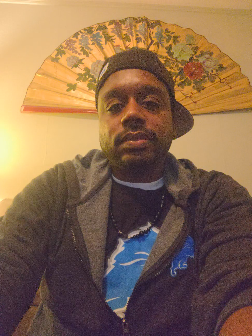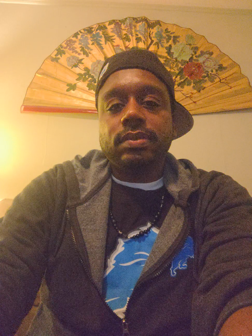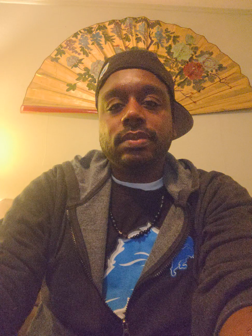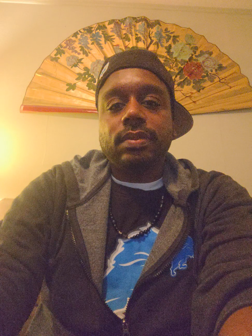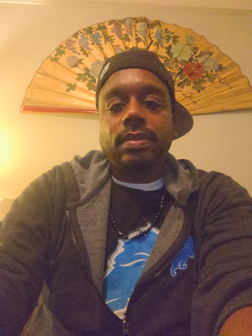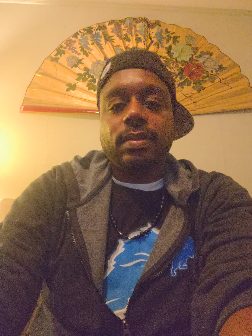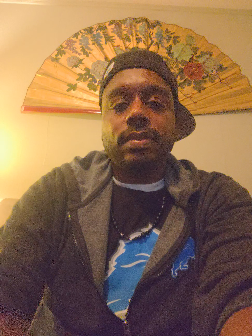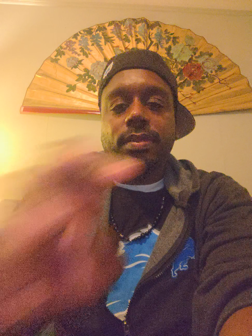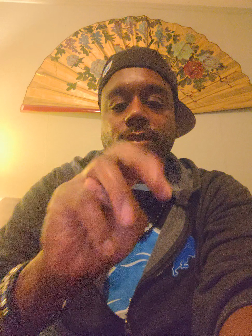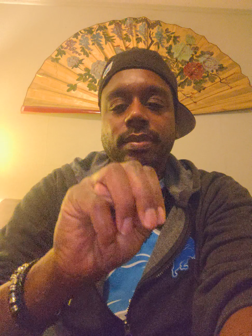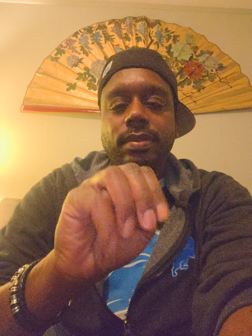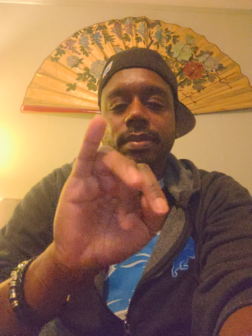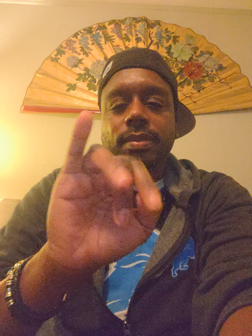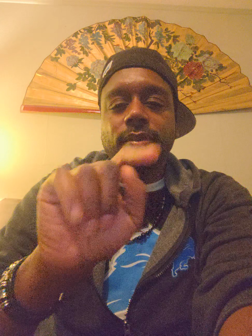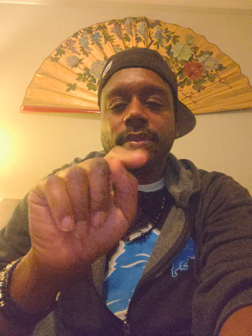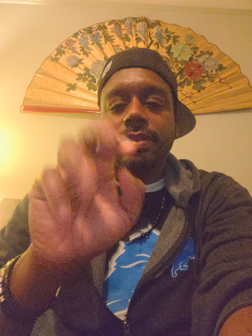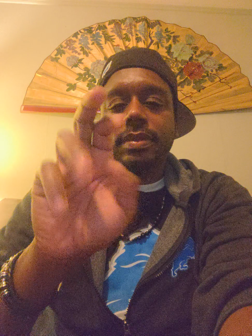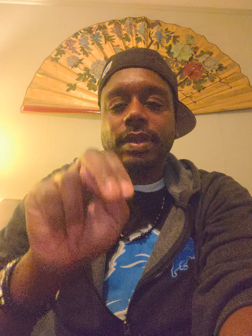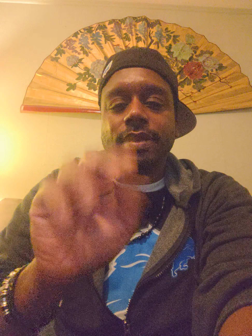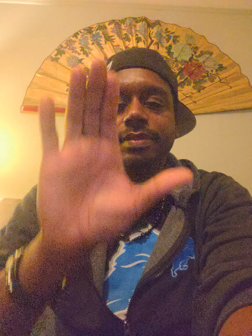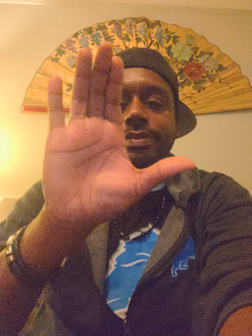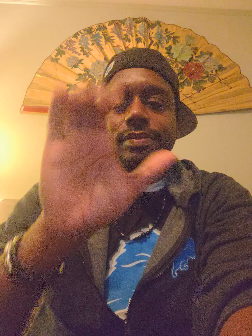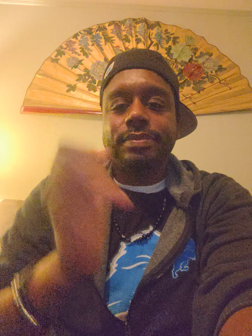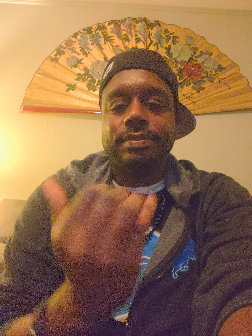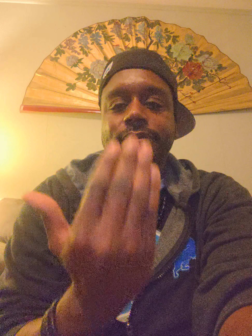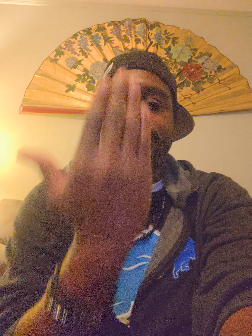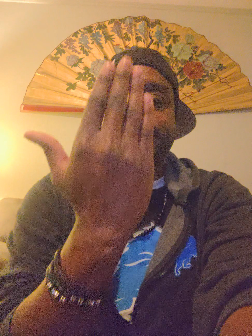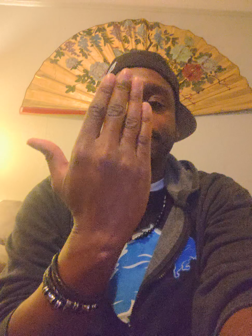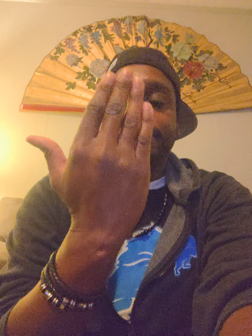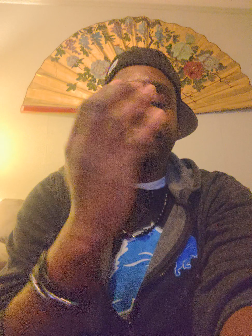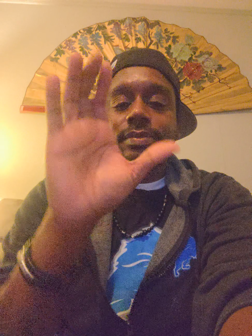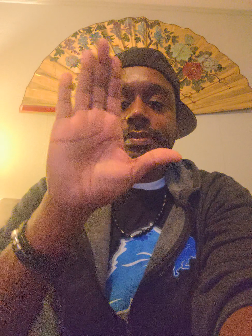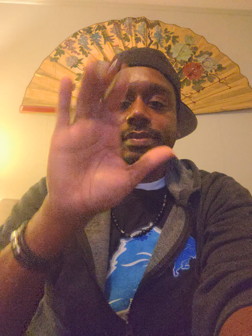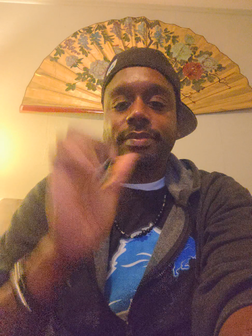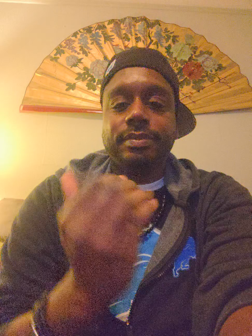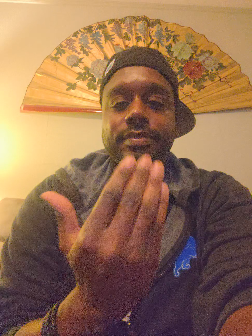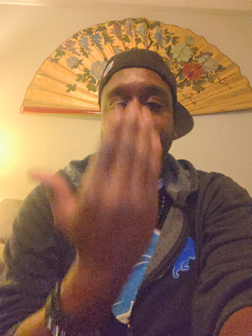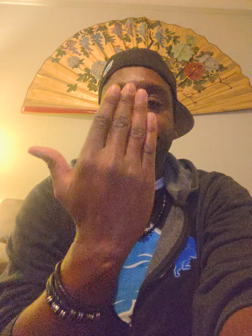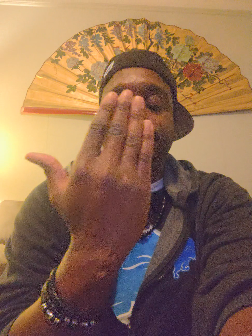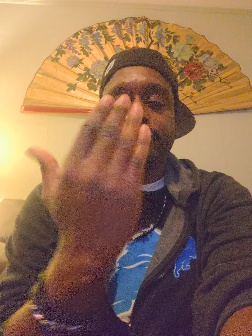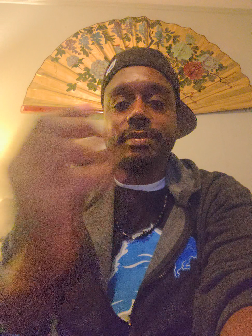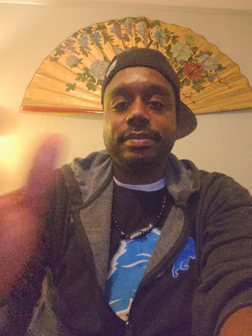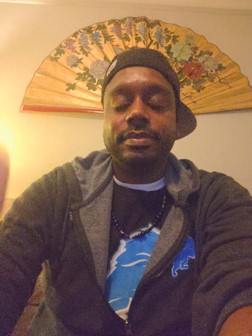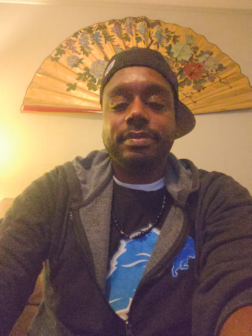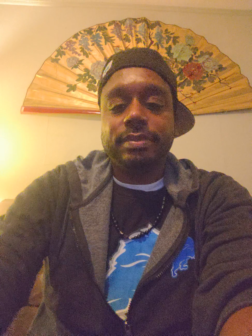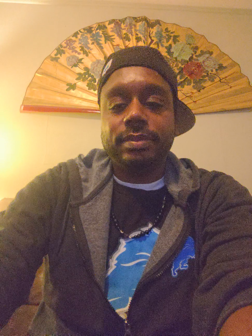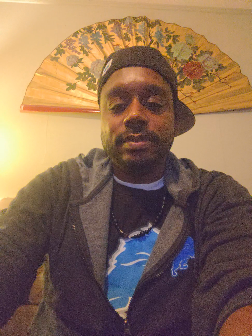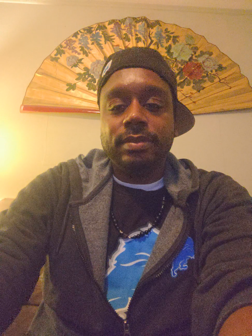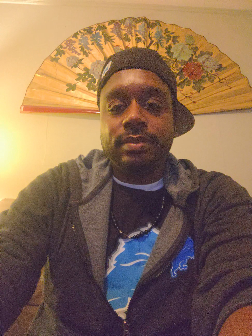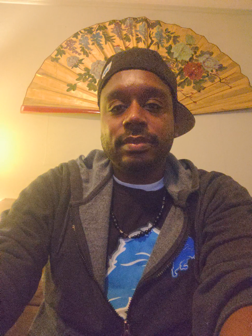mitten